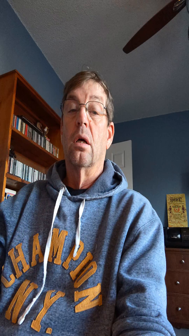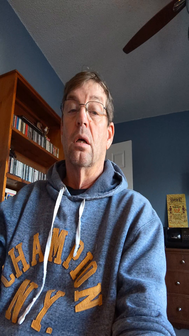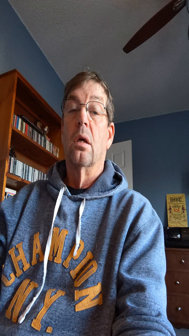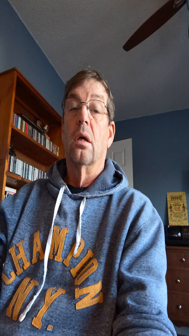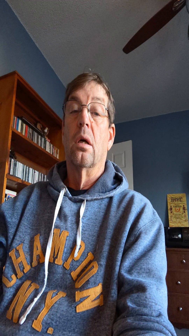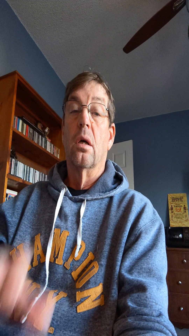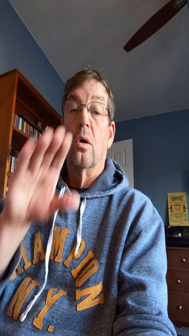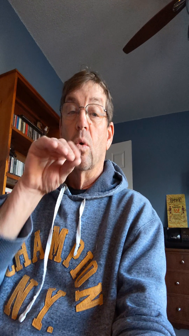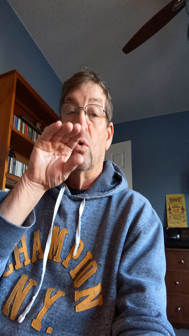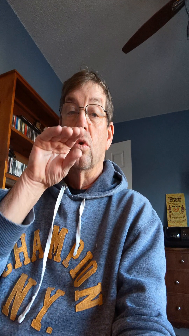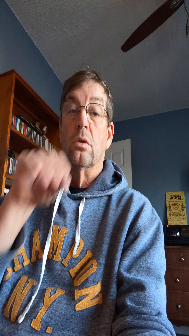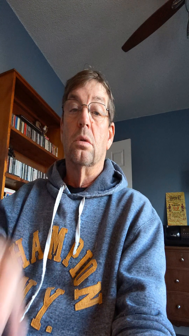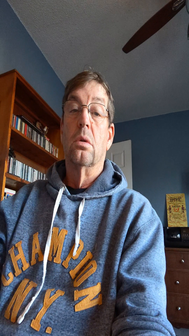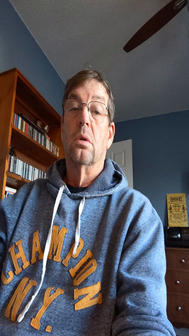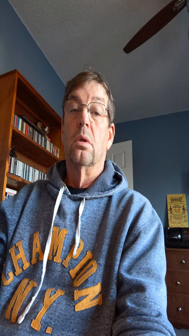goose